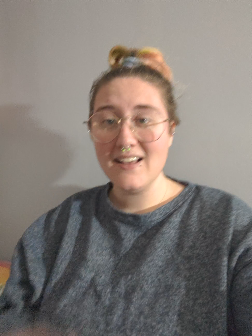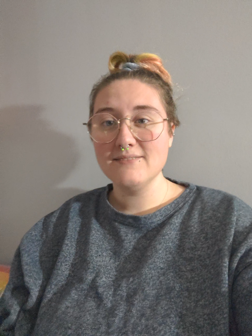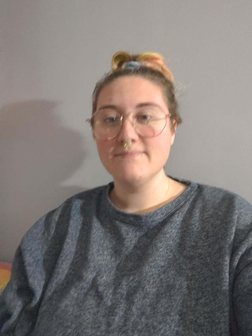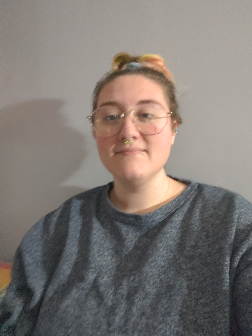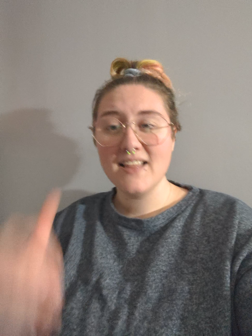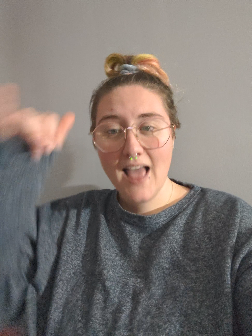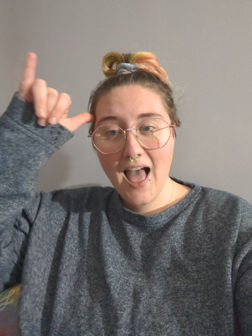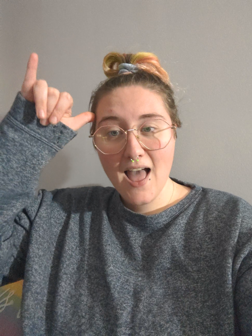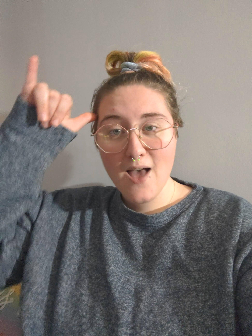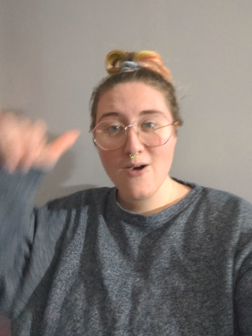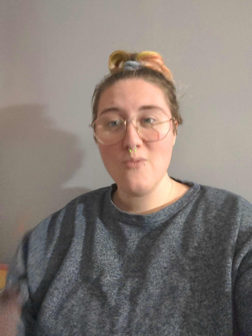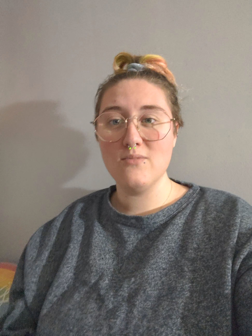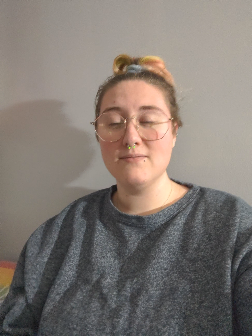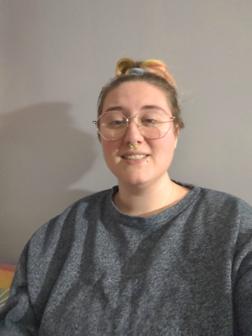cow